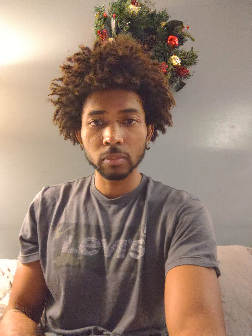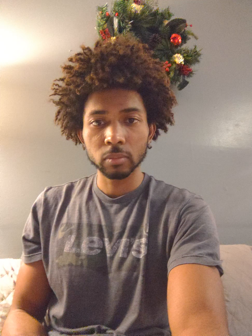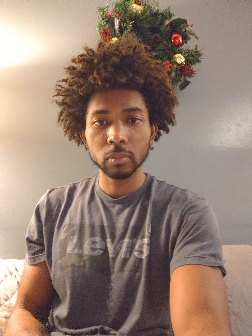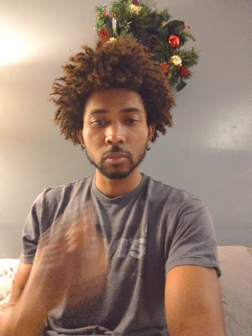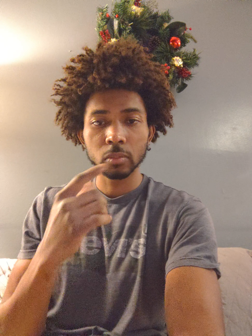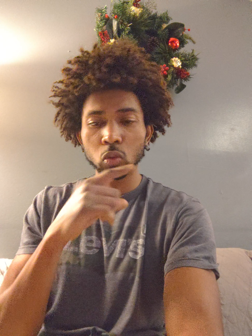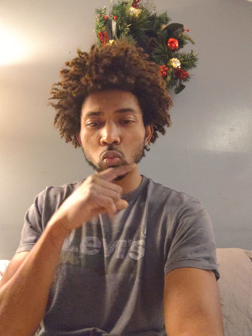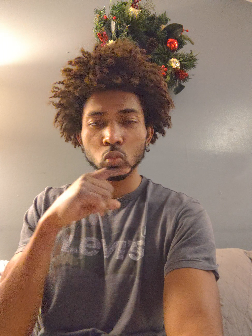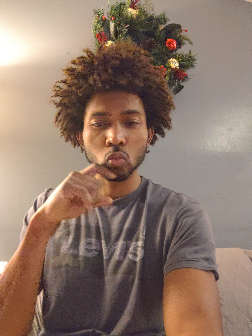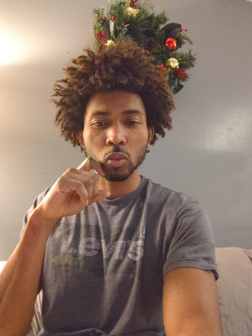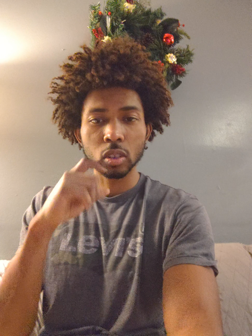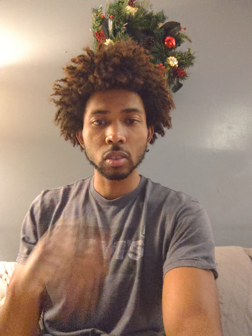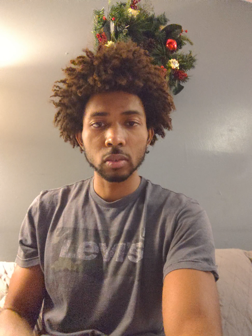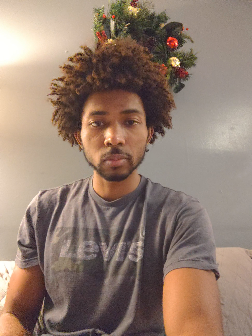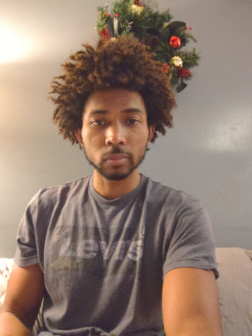dry